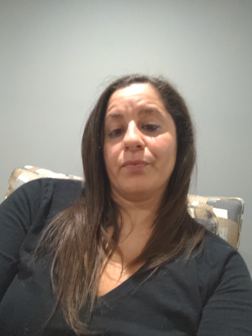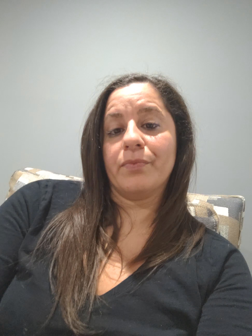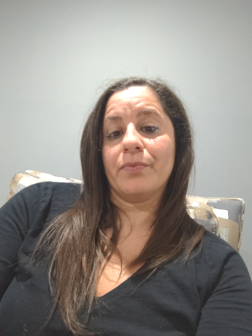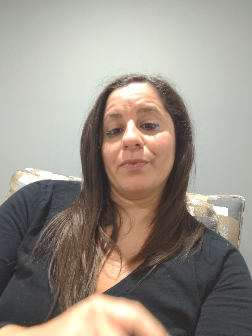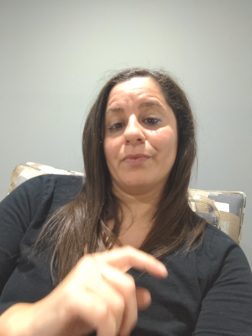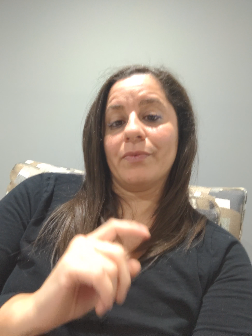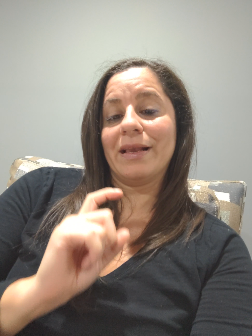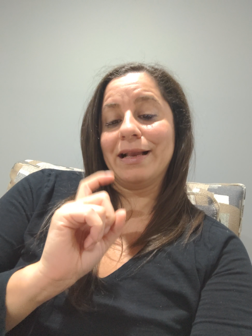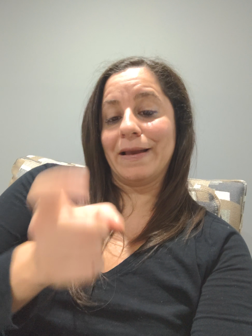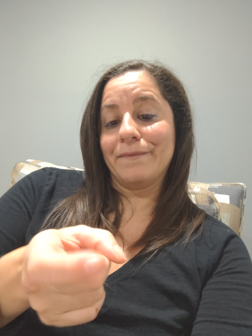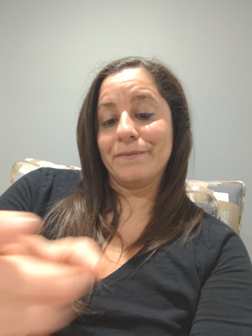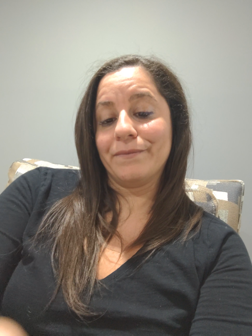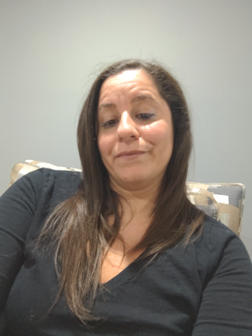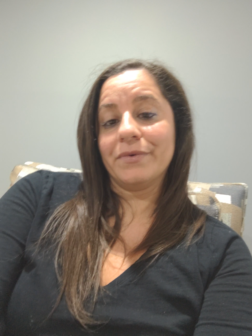gift